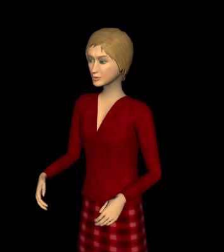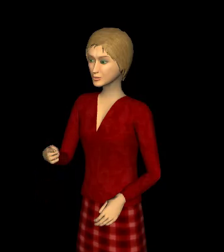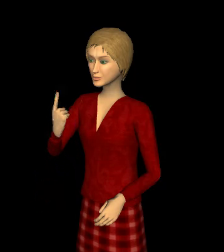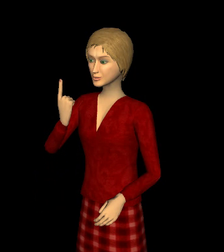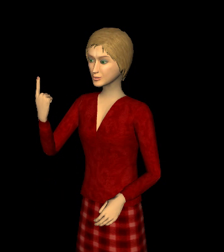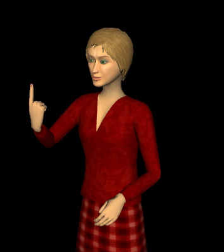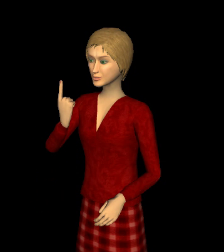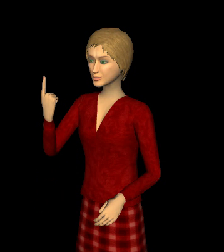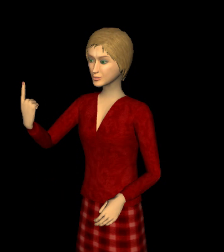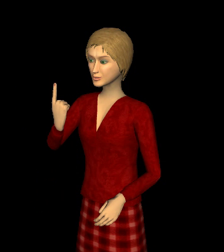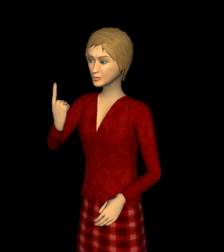دائما